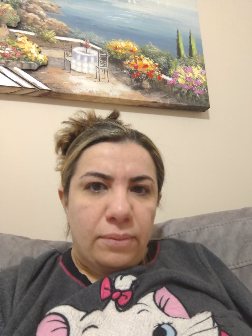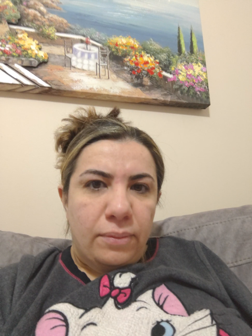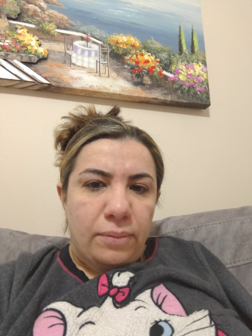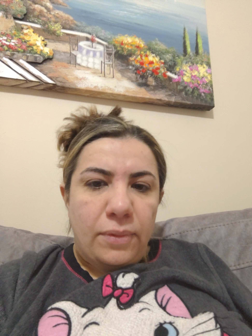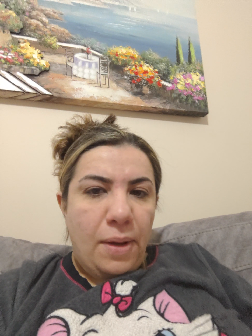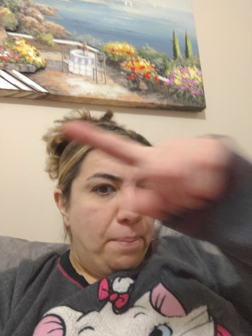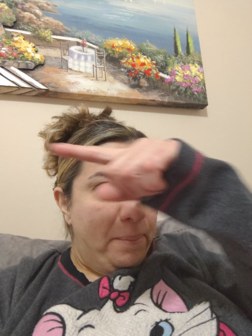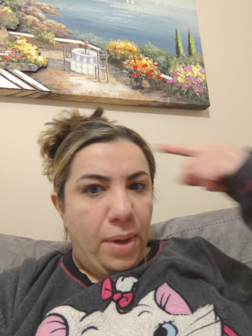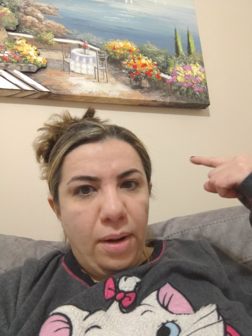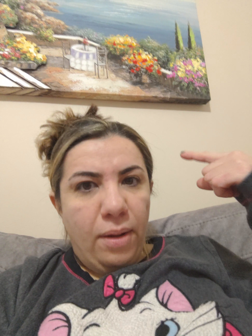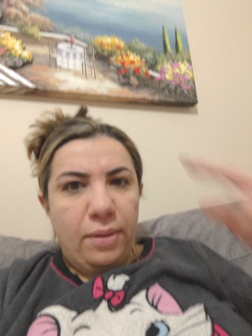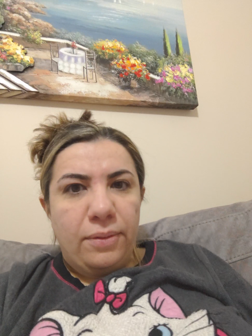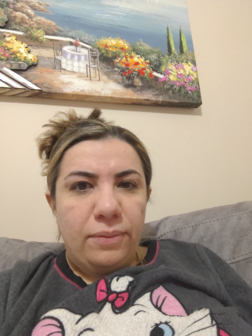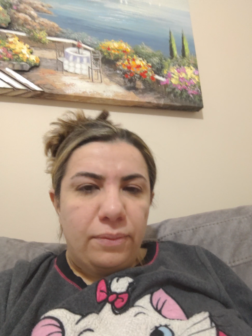black